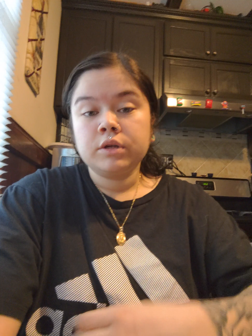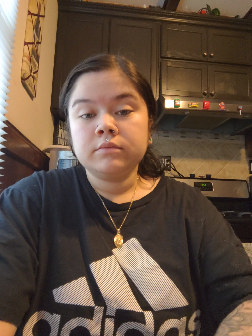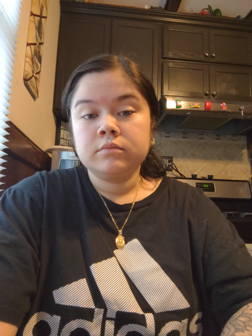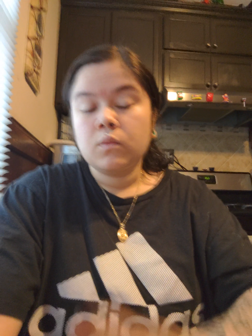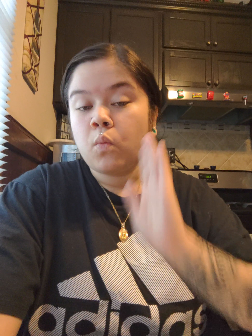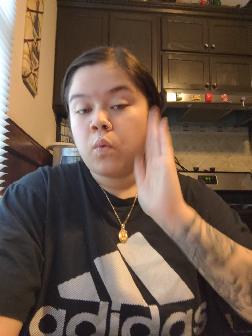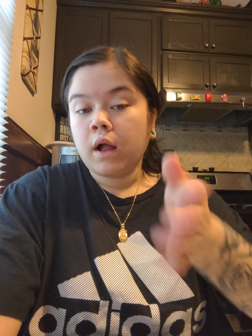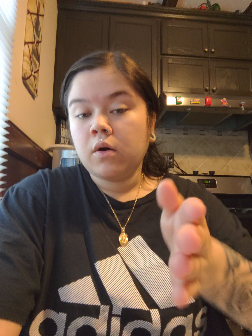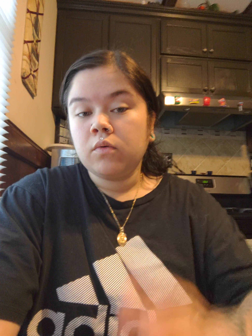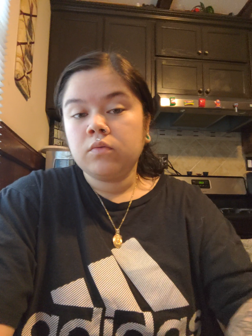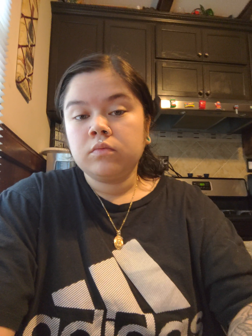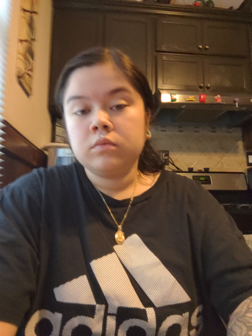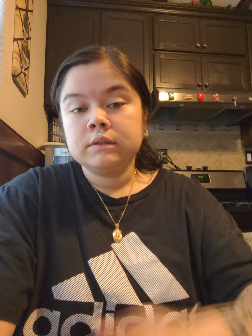will